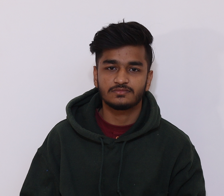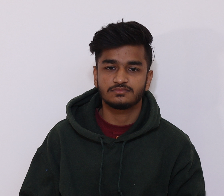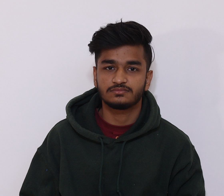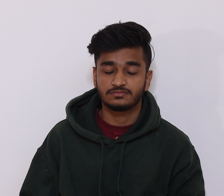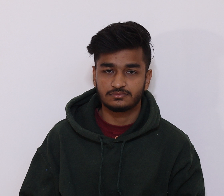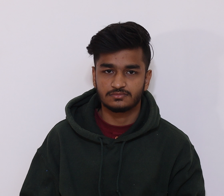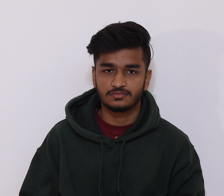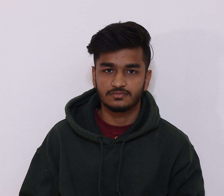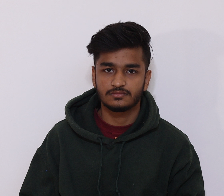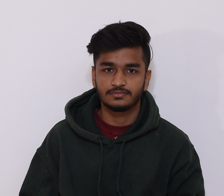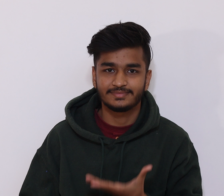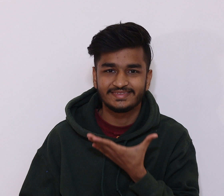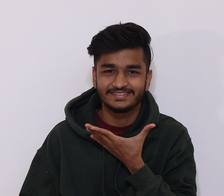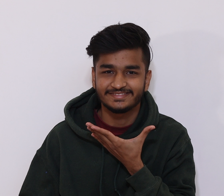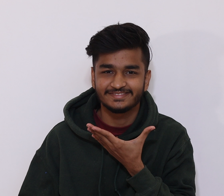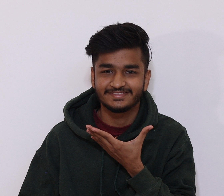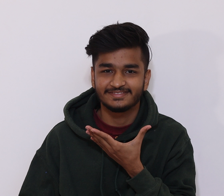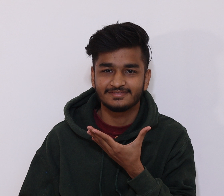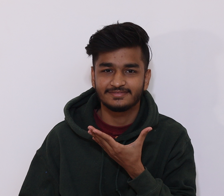glad